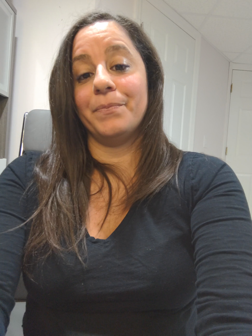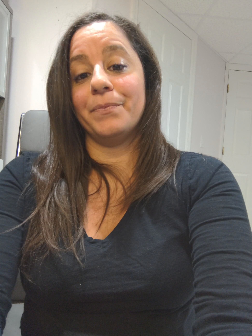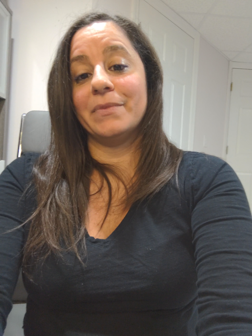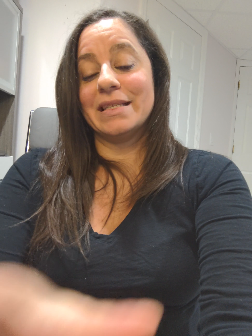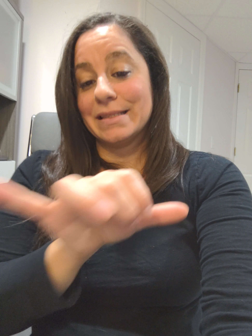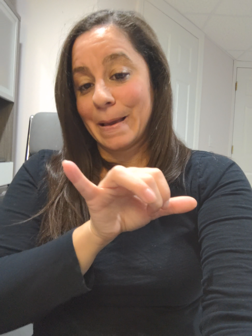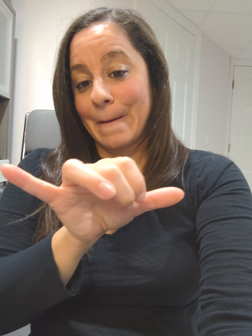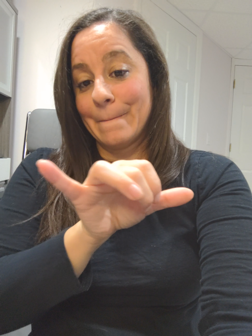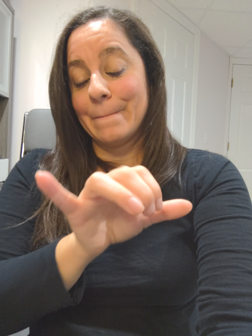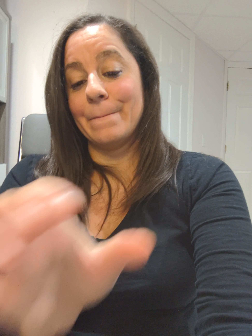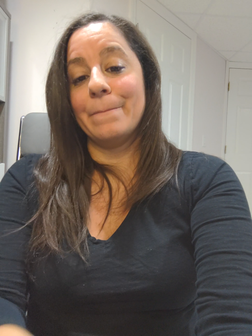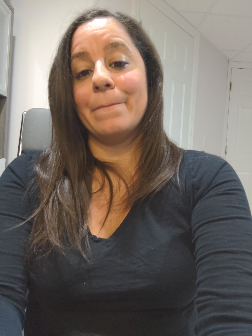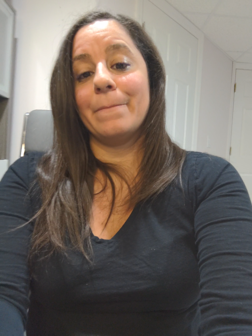same